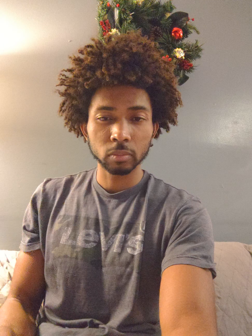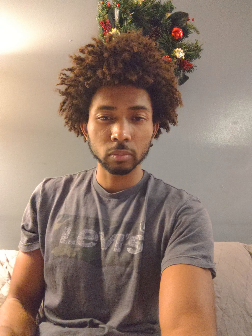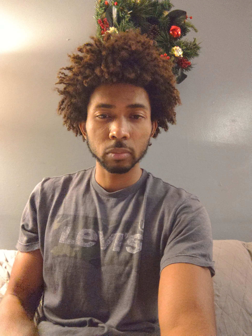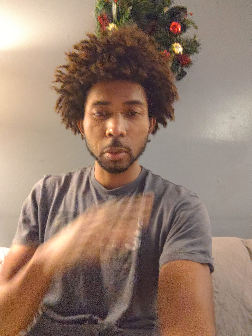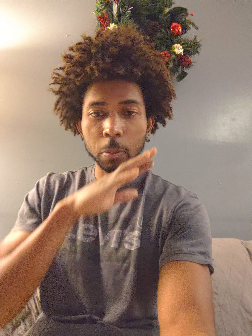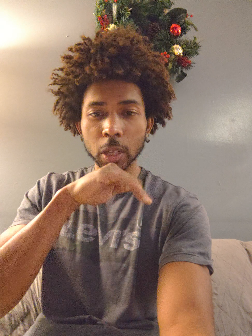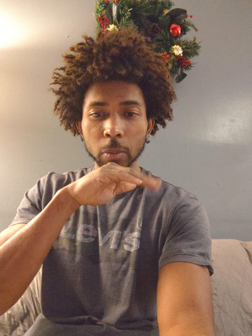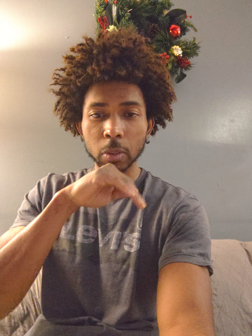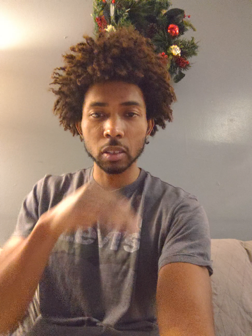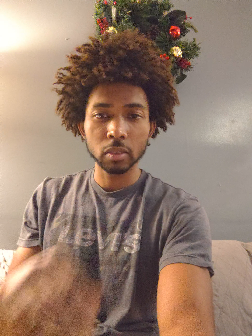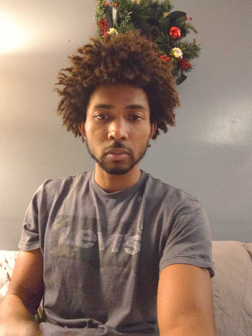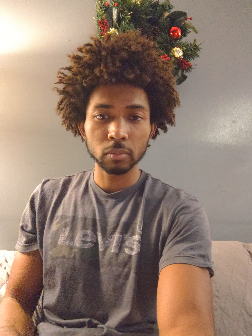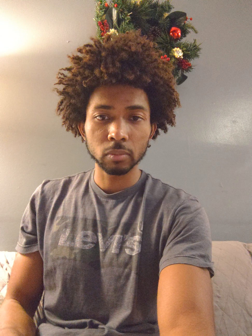dirty